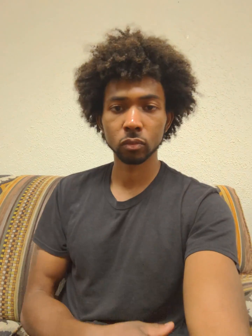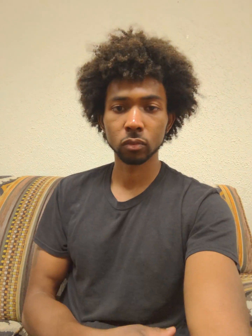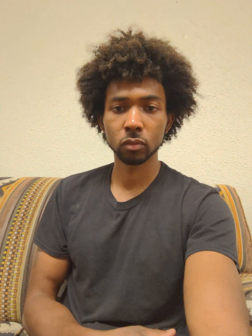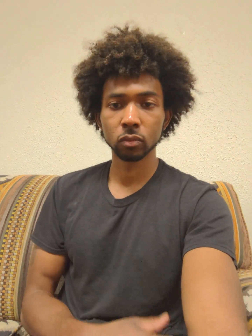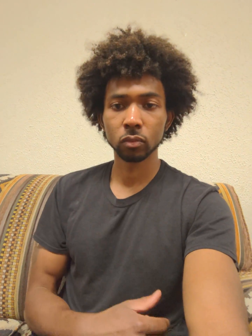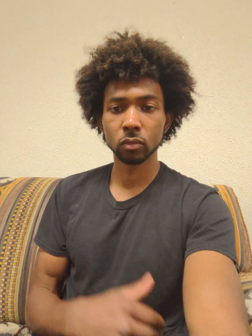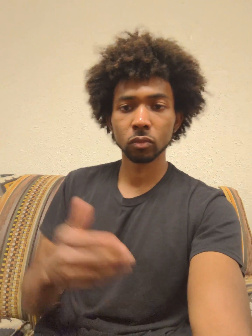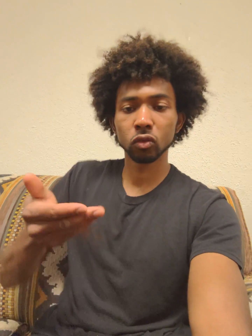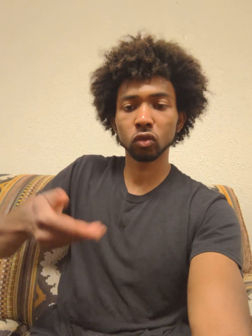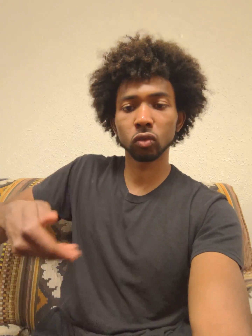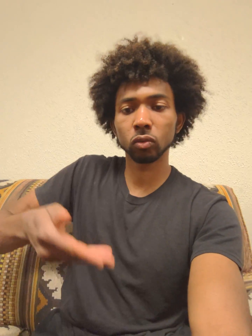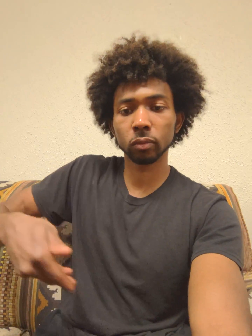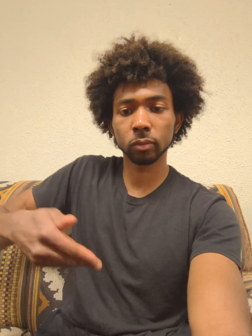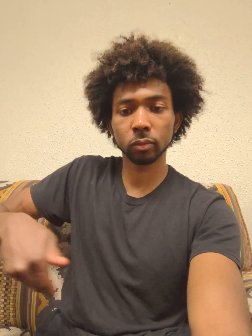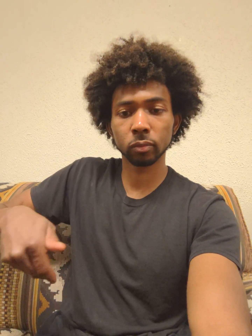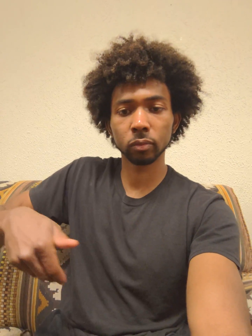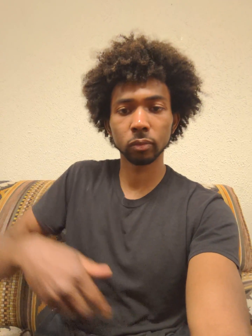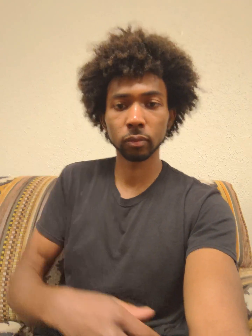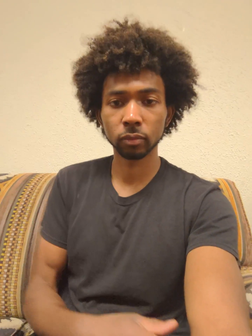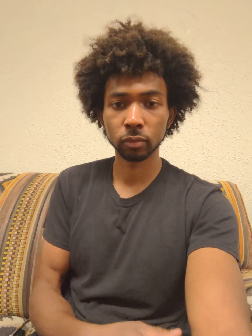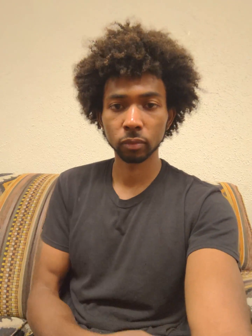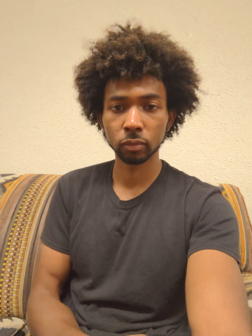shorts